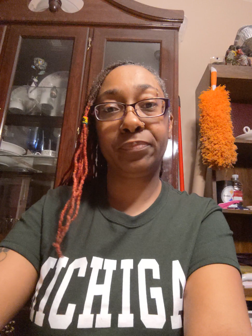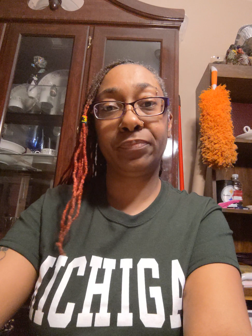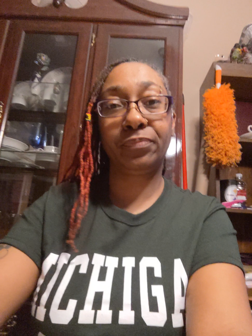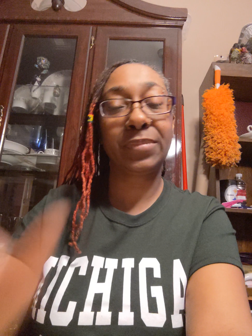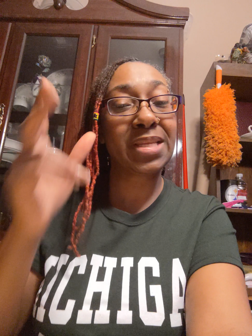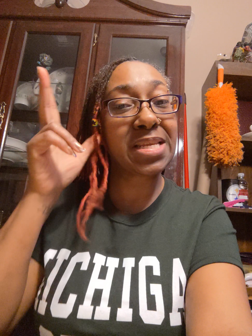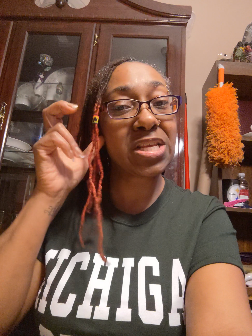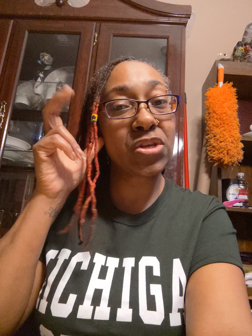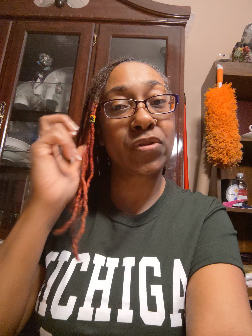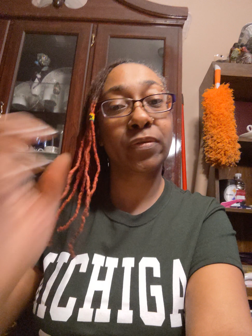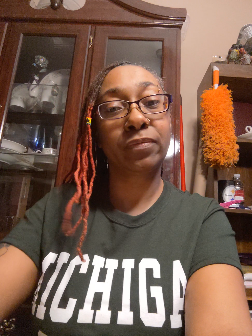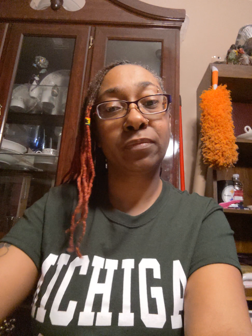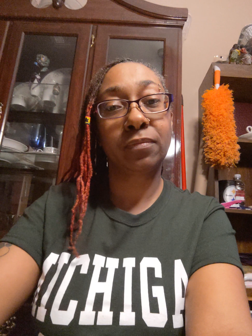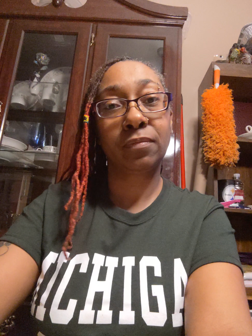hear